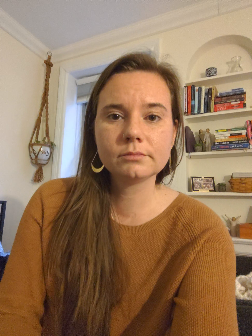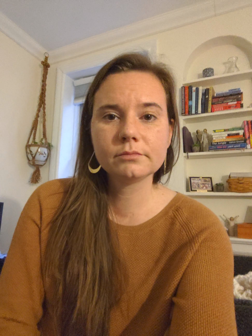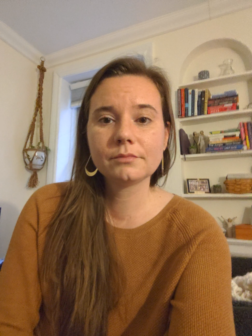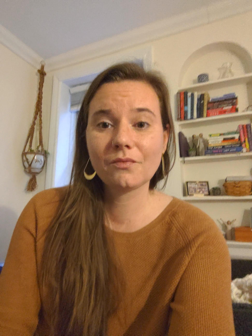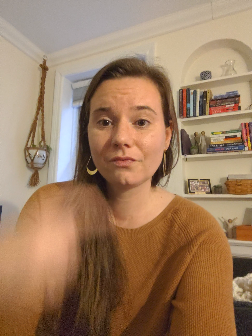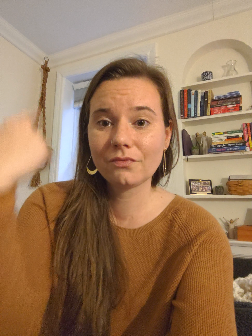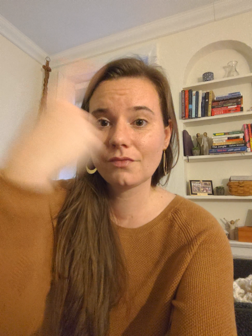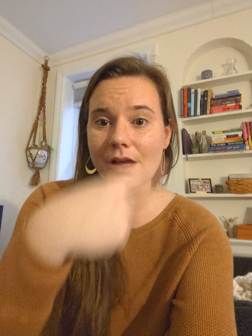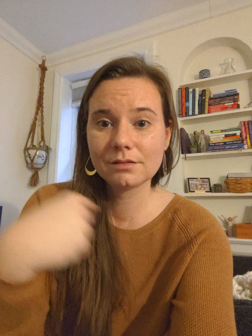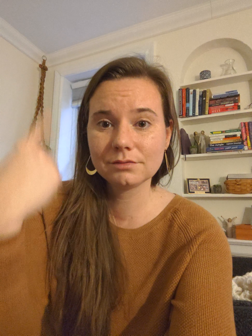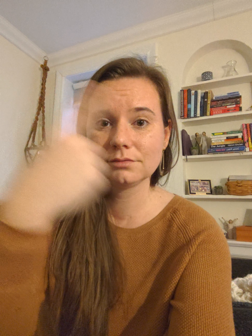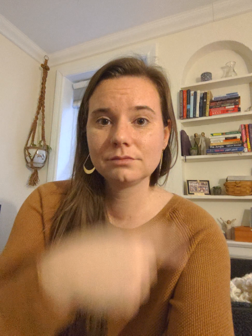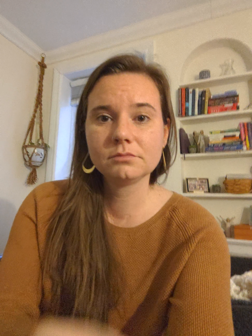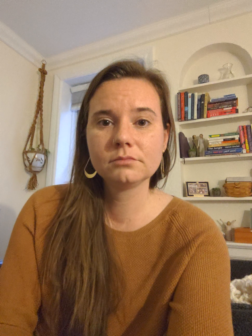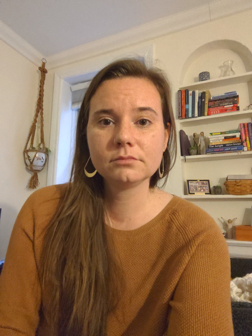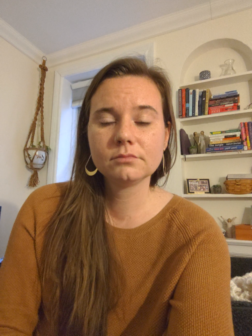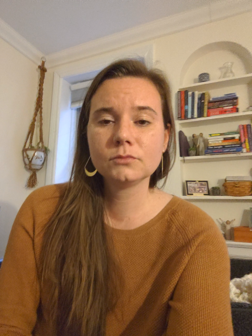face